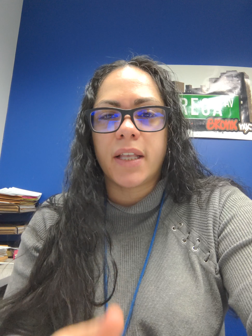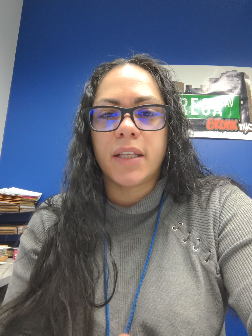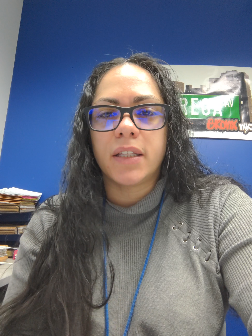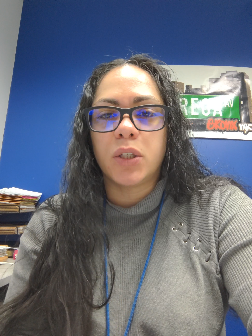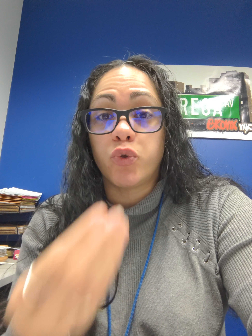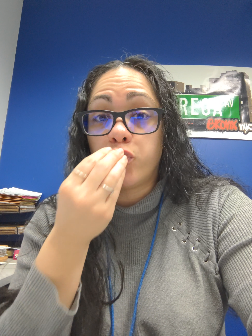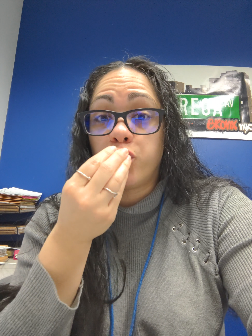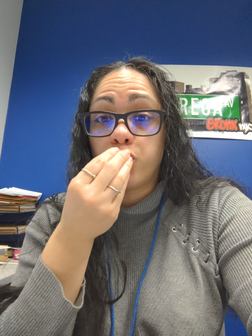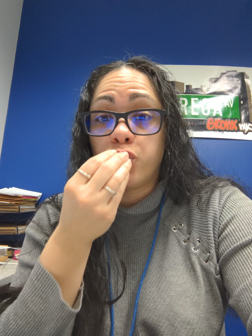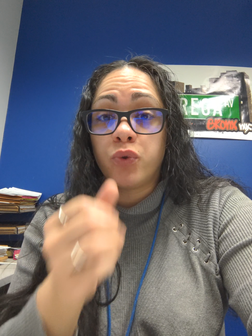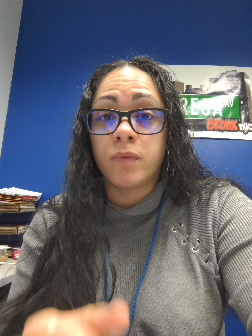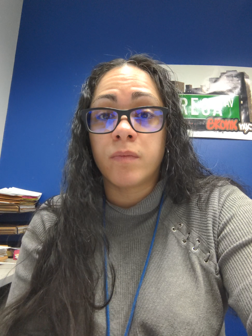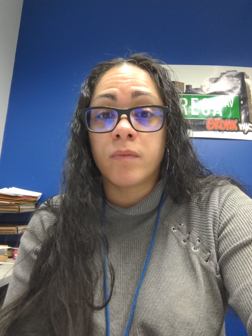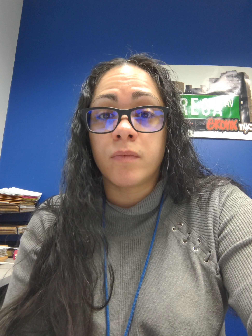food